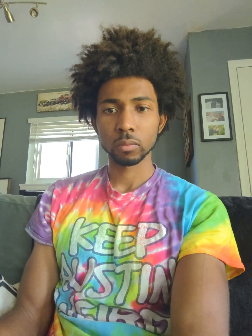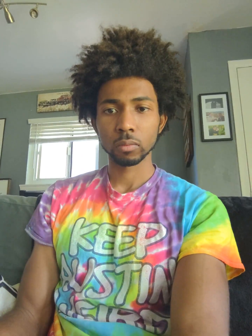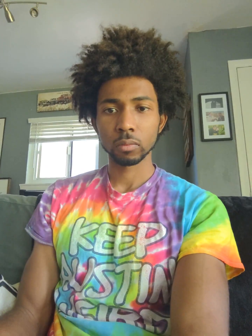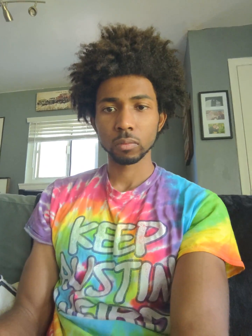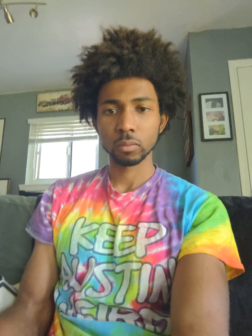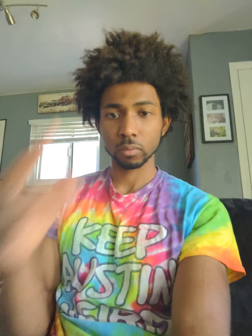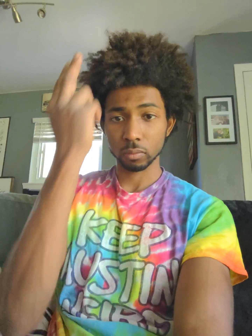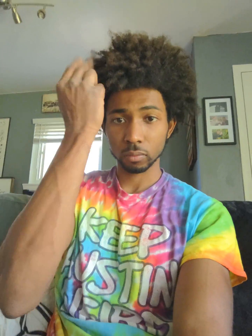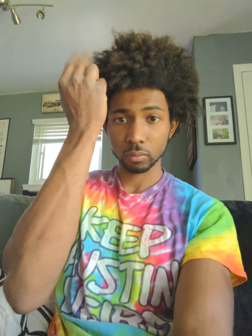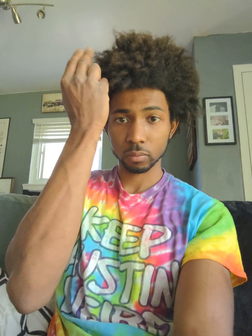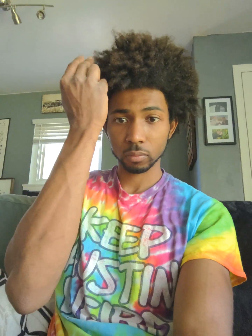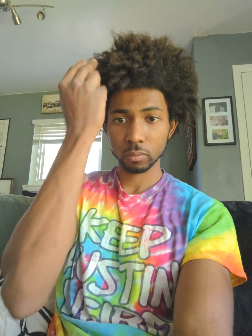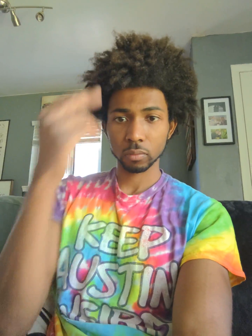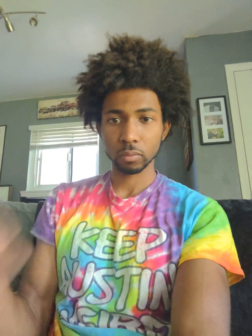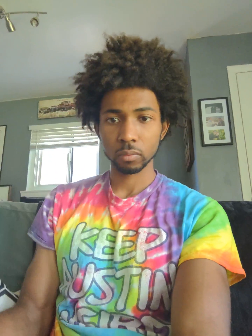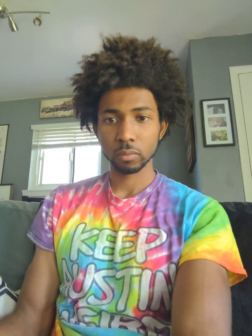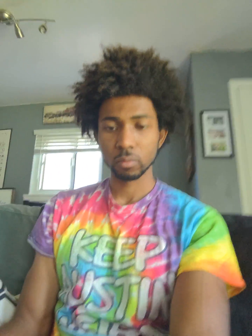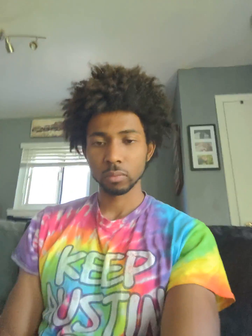bunny